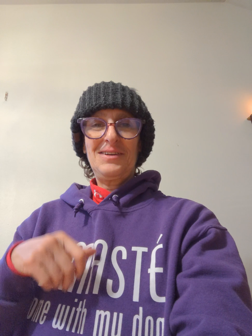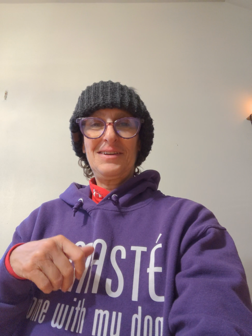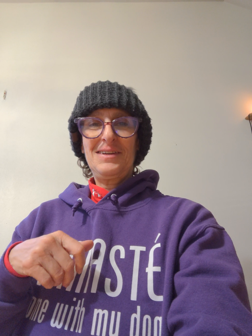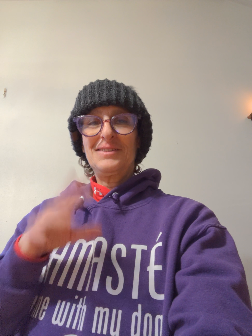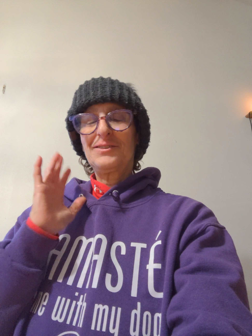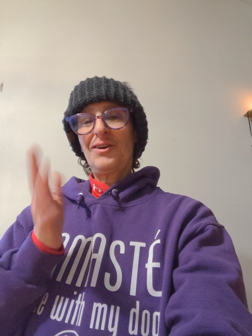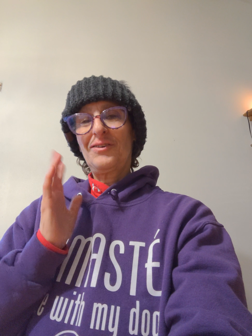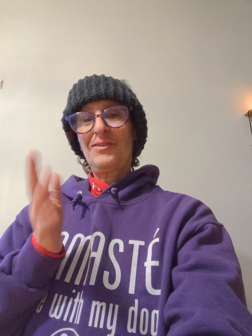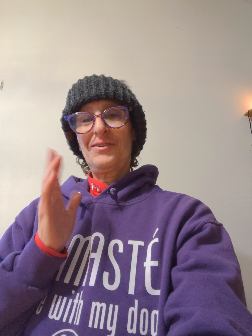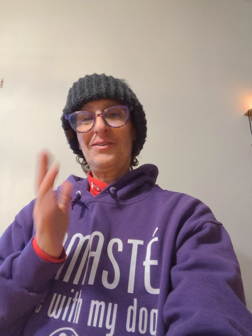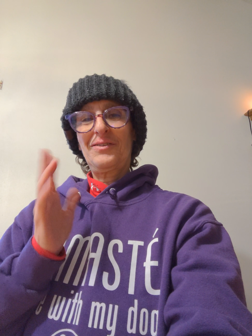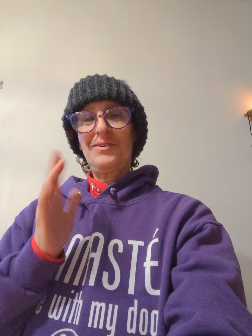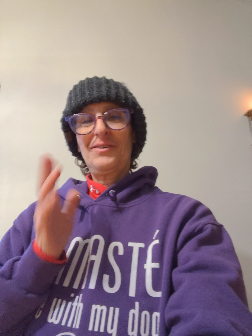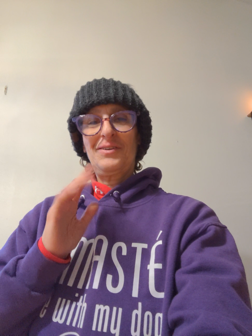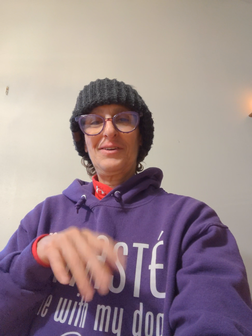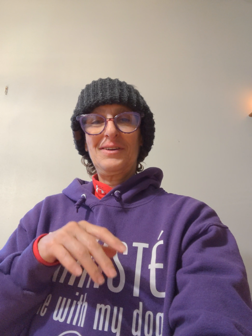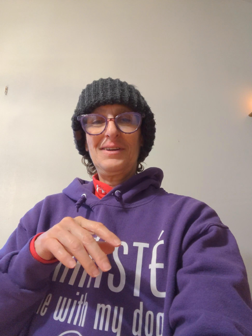talk